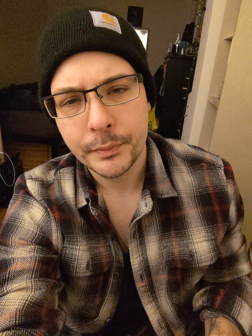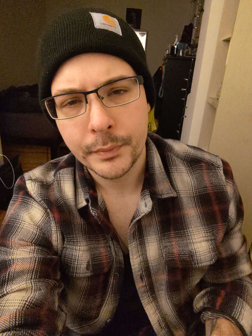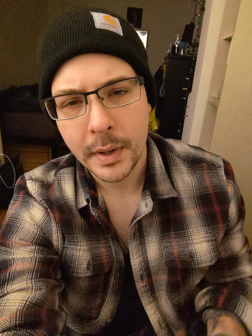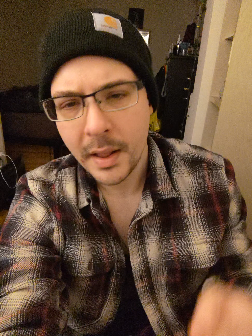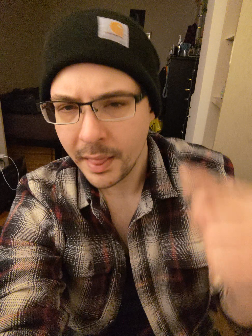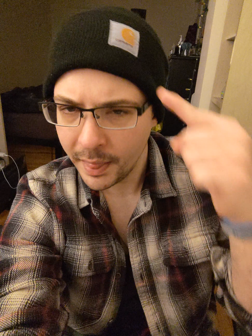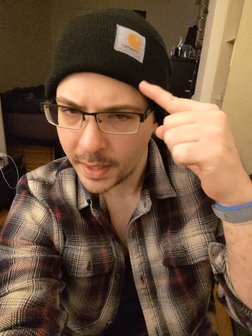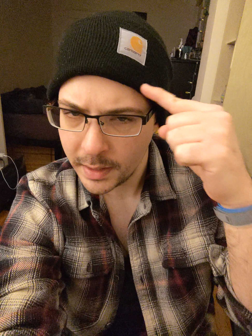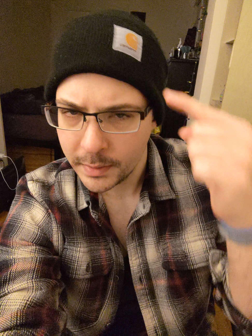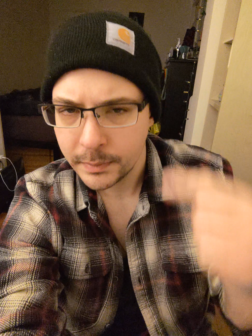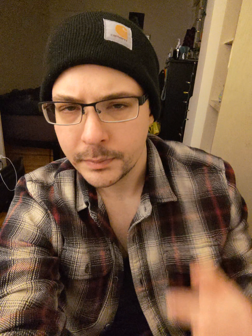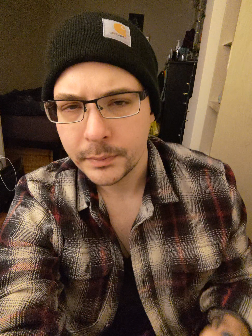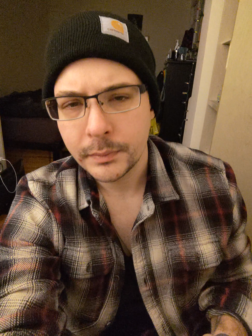think